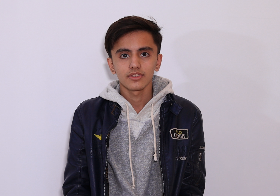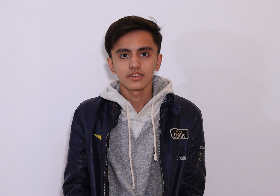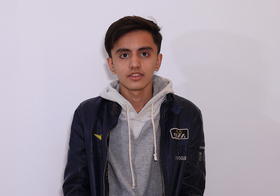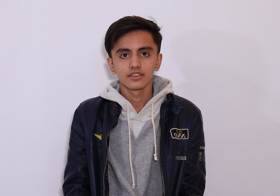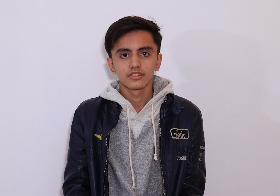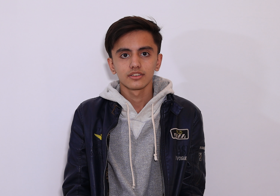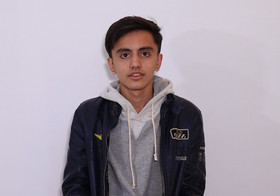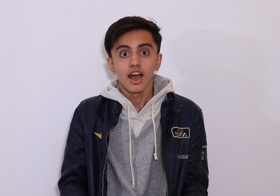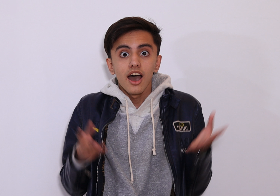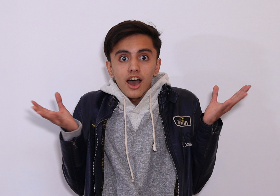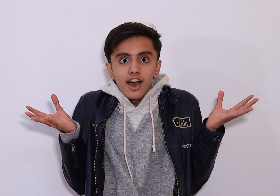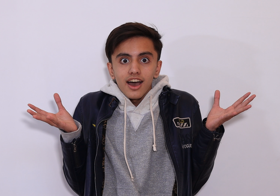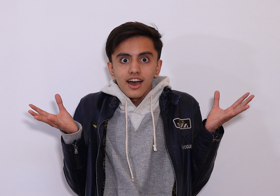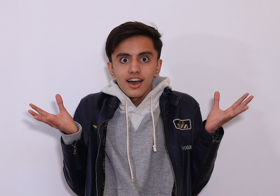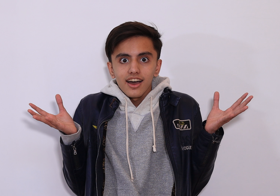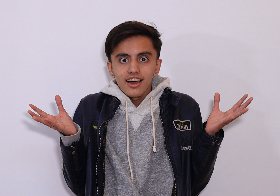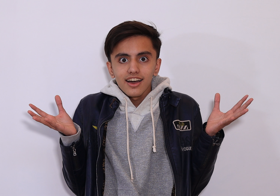surprise